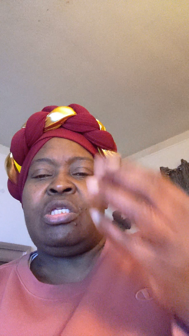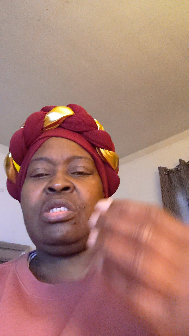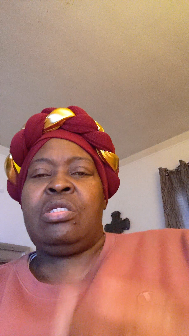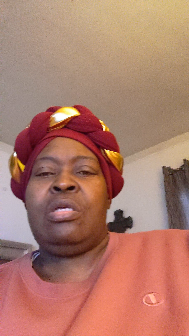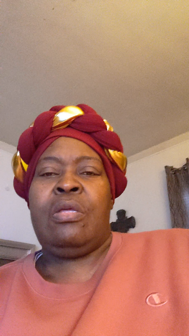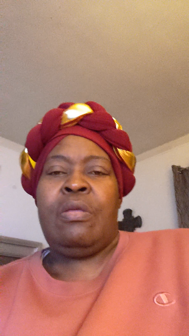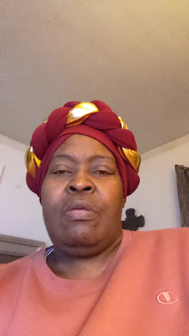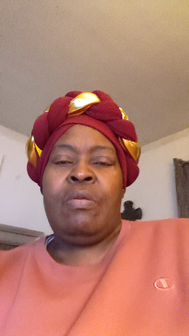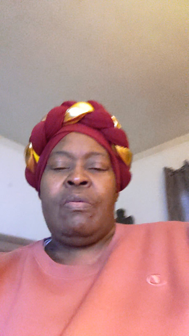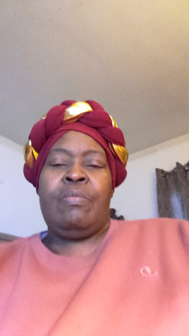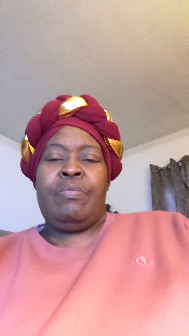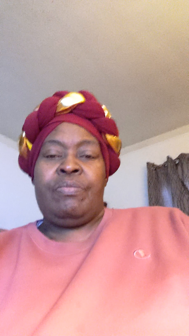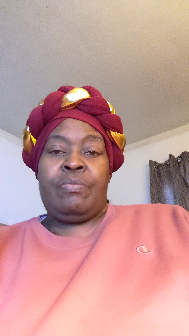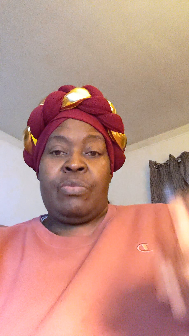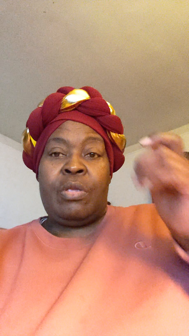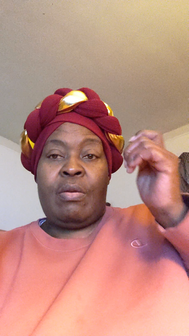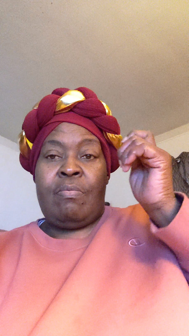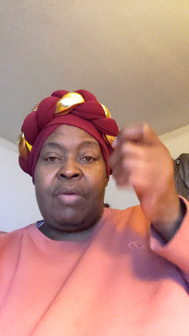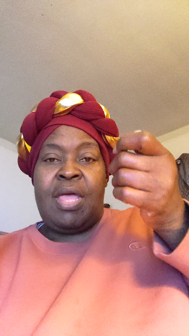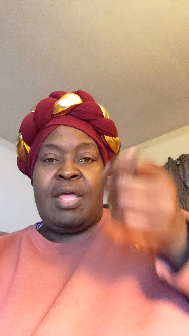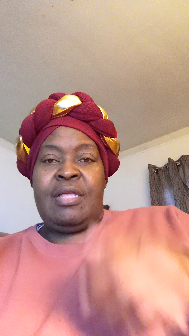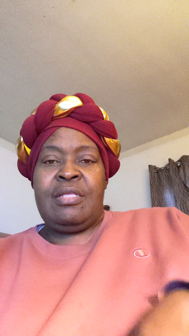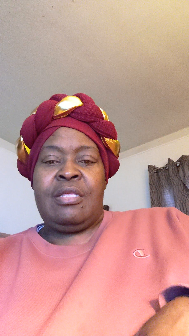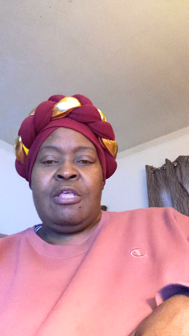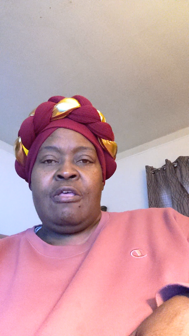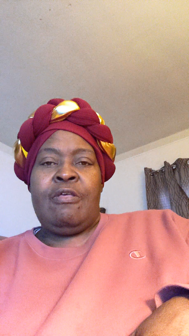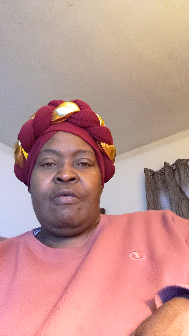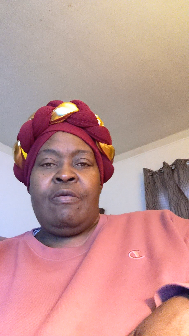bat